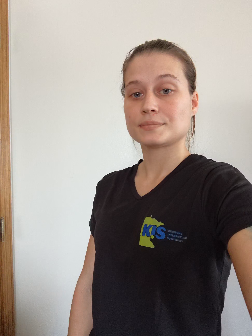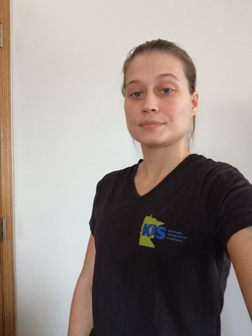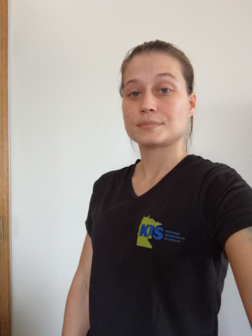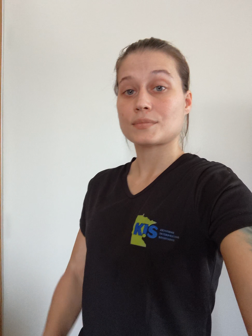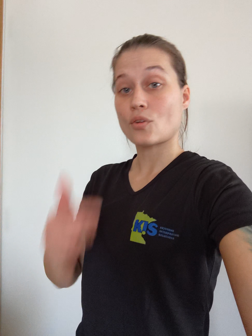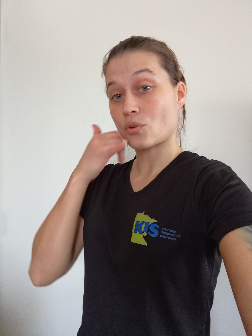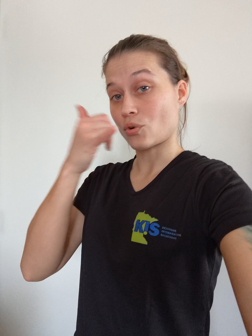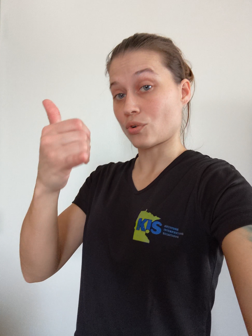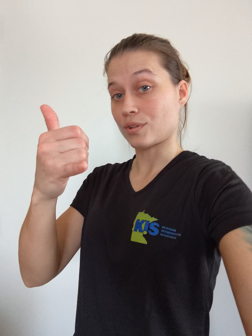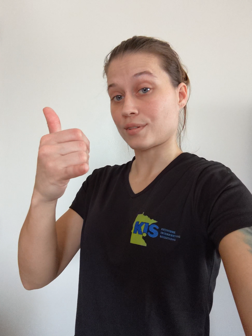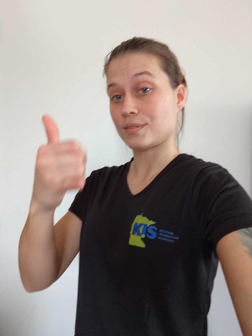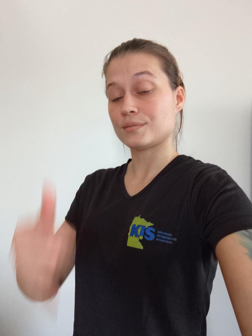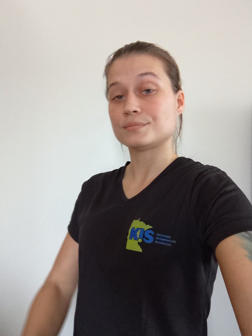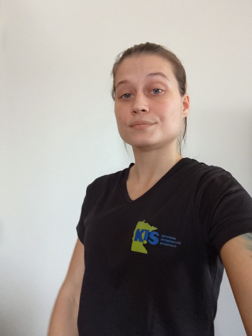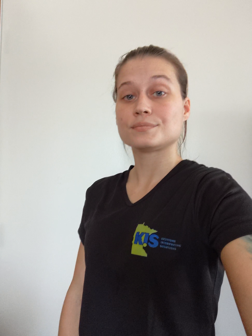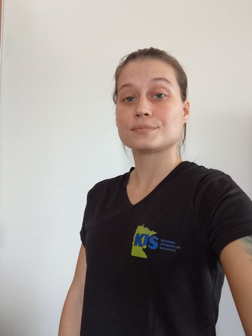call on the phone